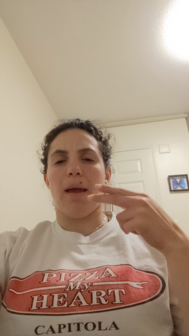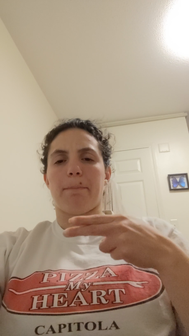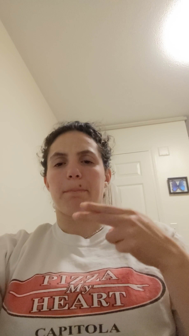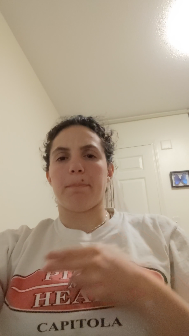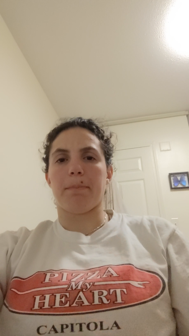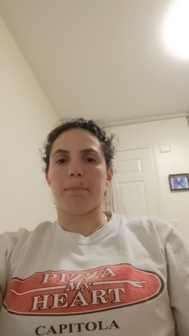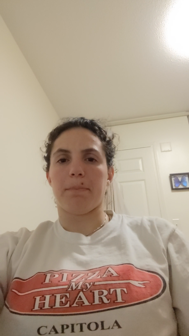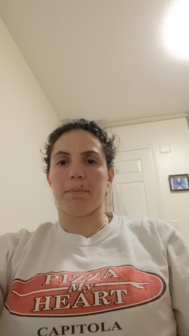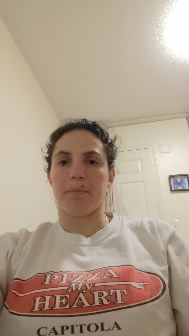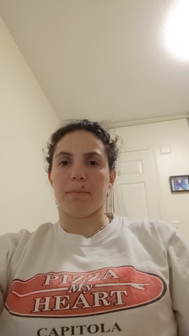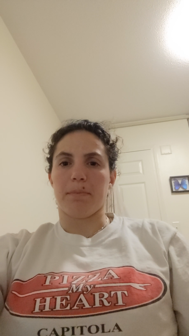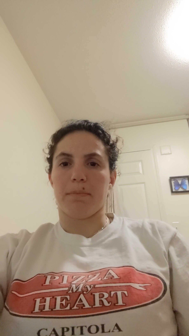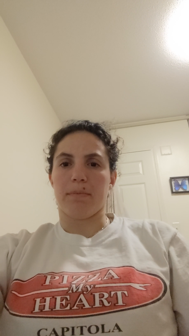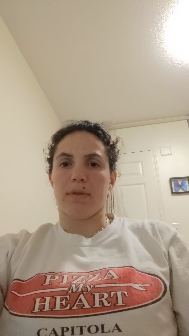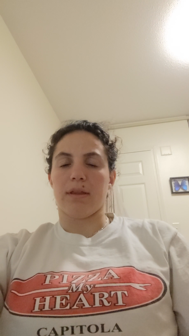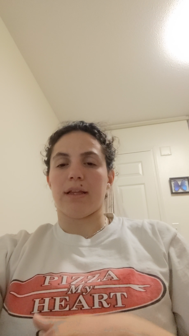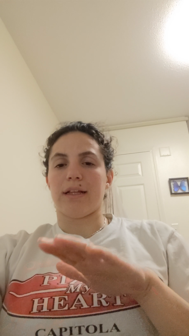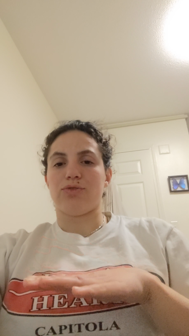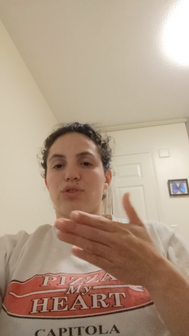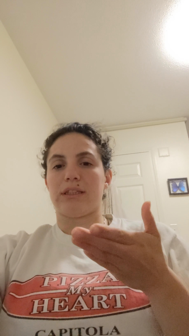kitchen